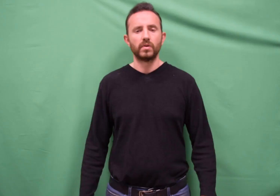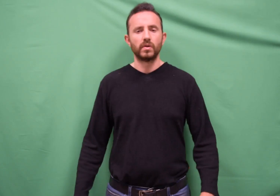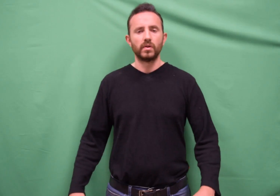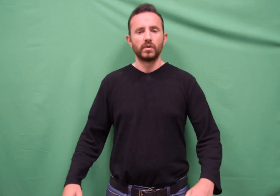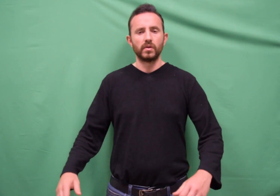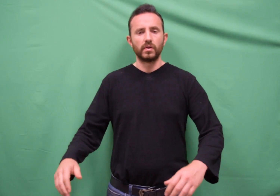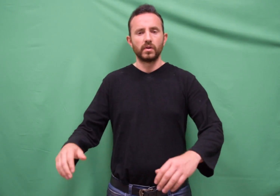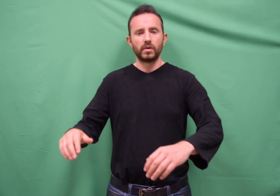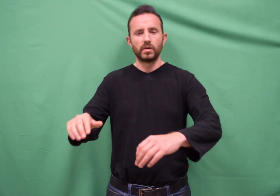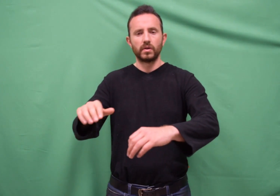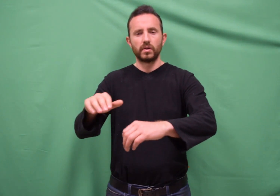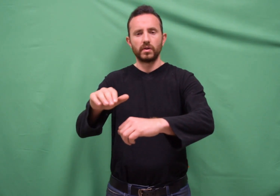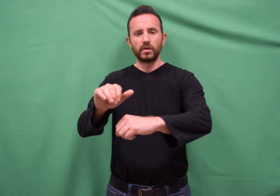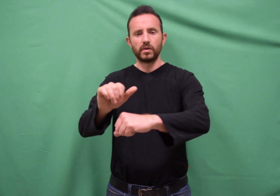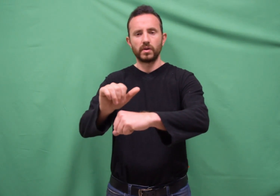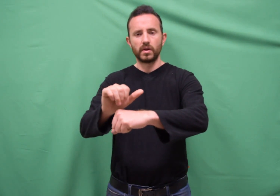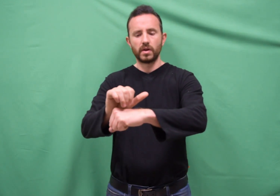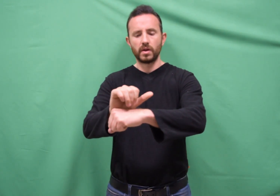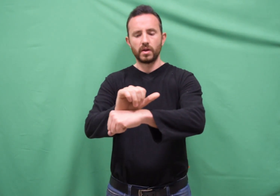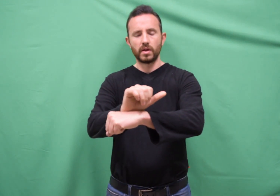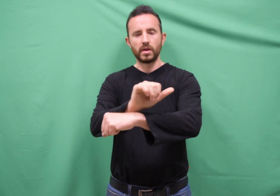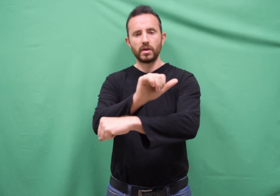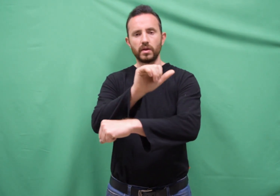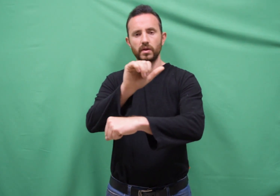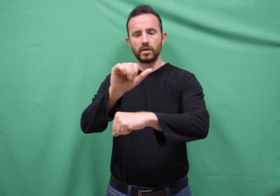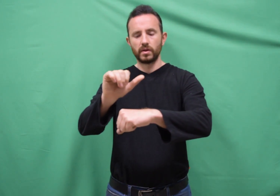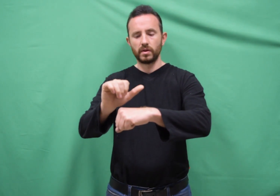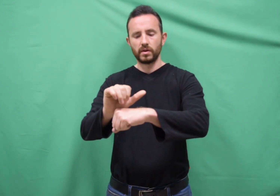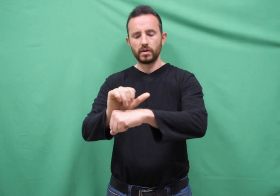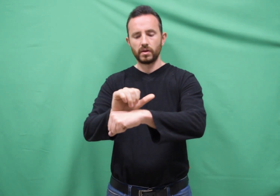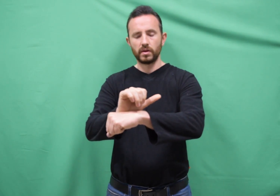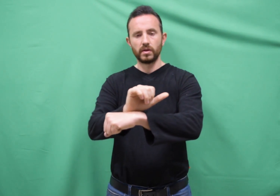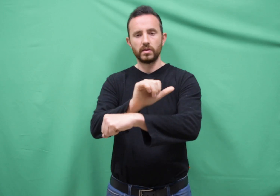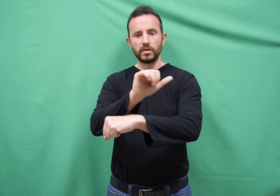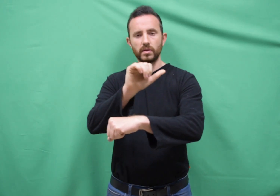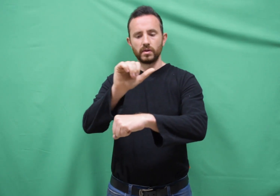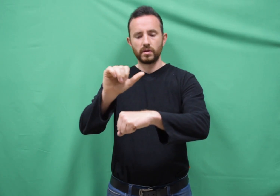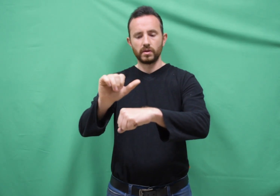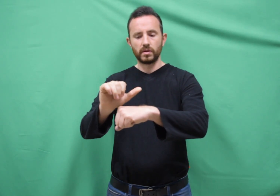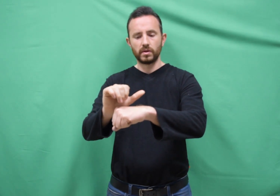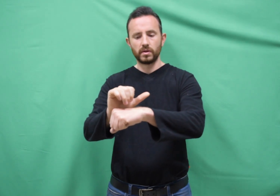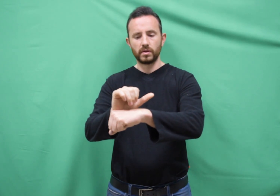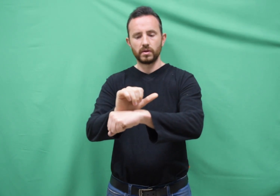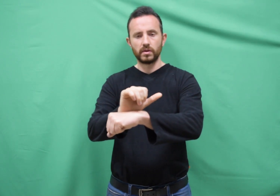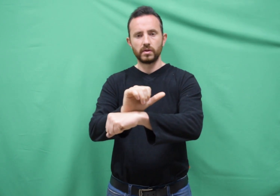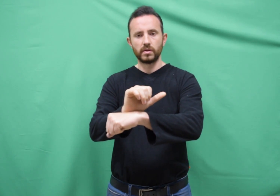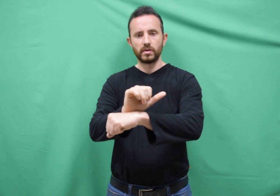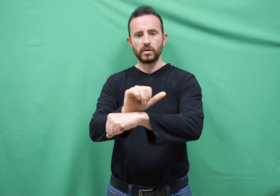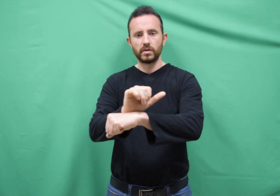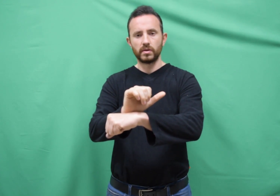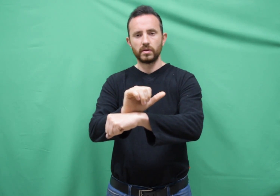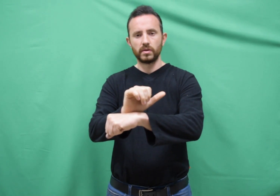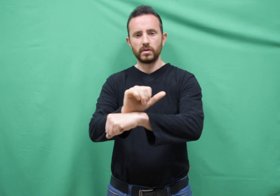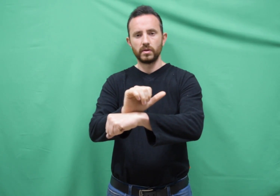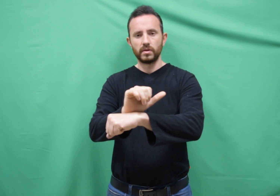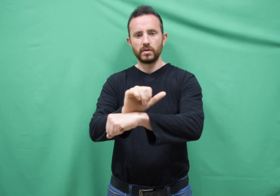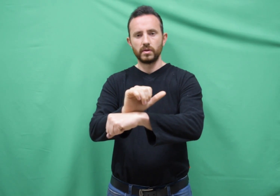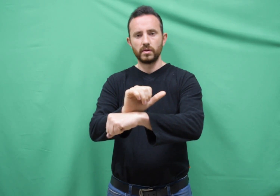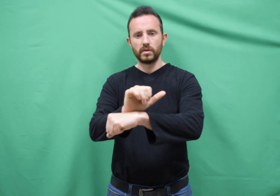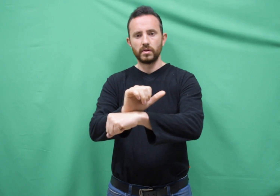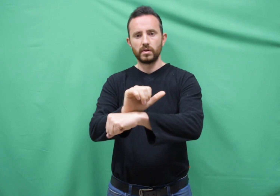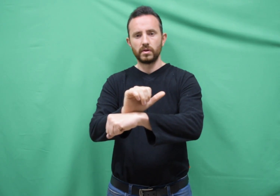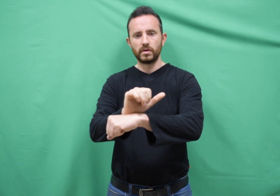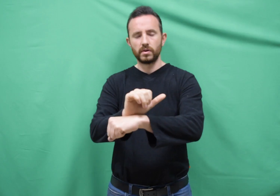carro